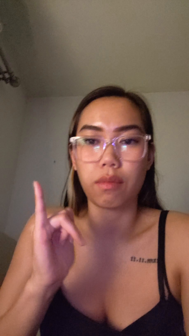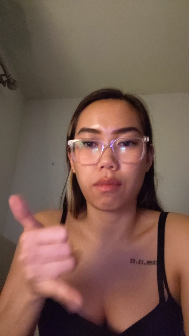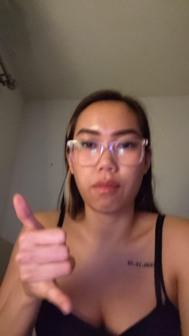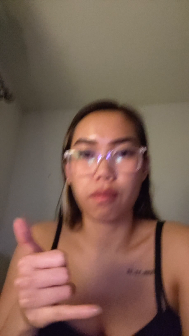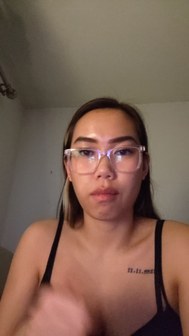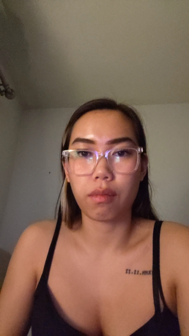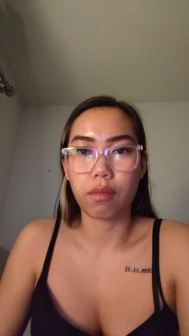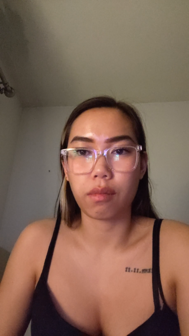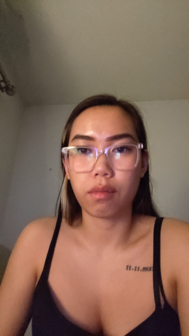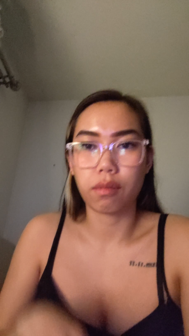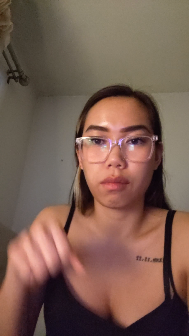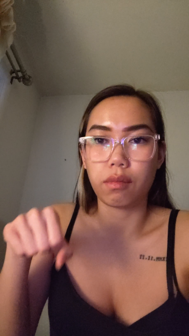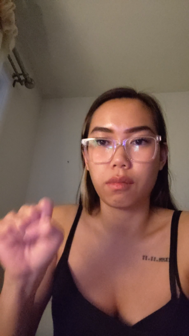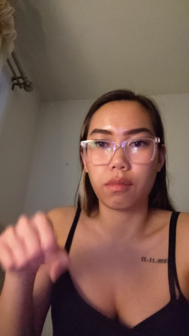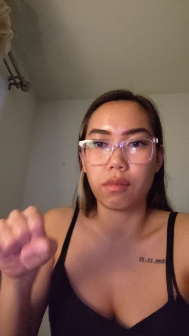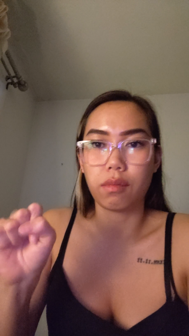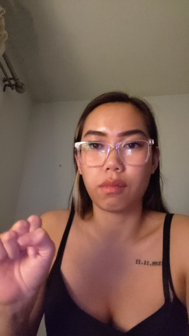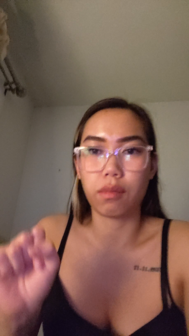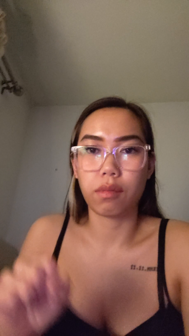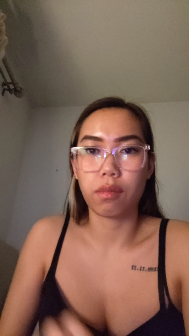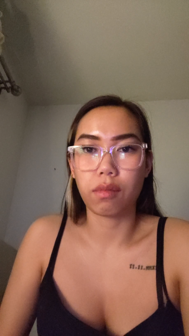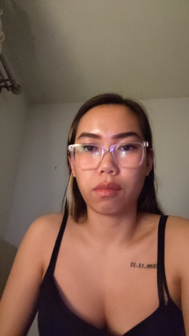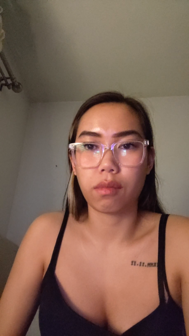motorcycle